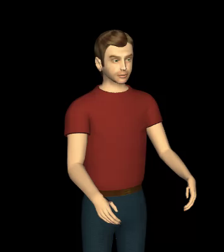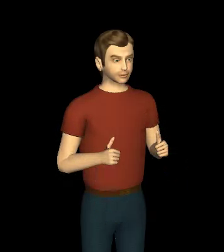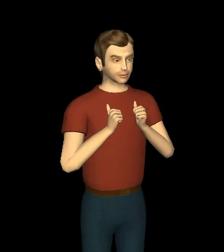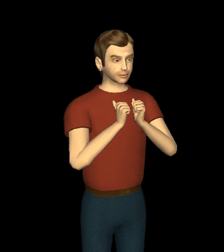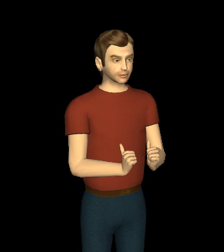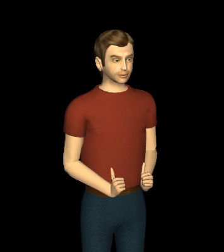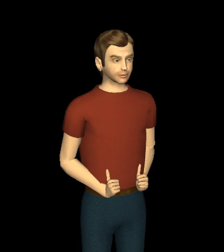حقيبة ظهر